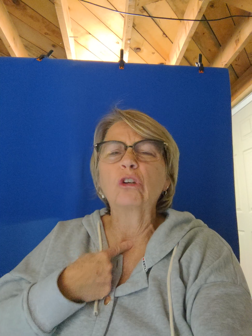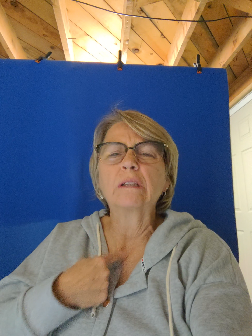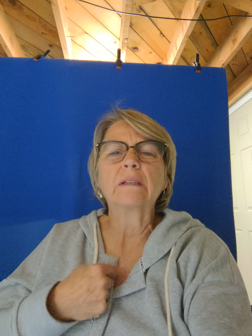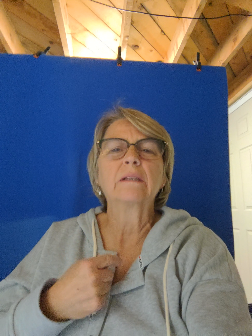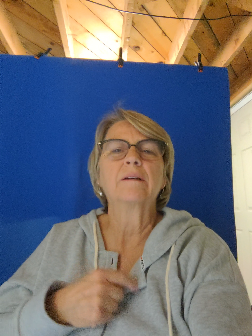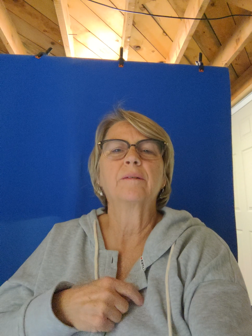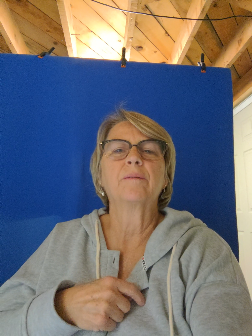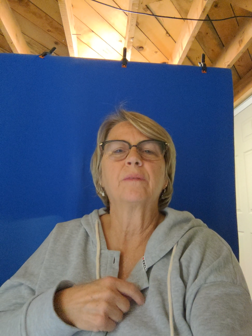thirsty